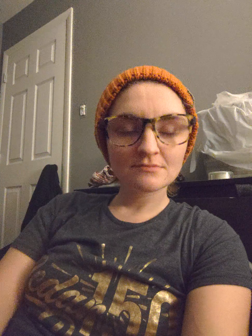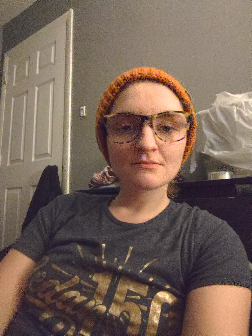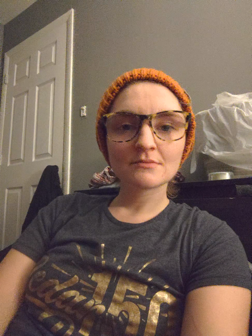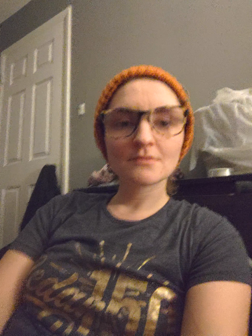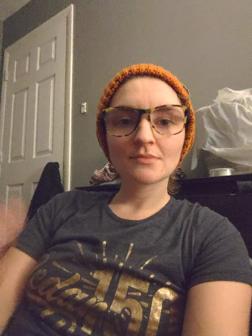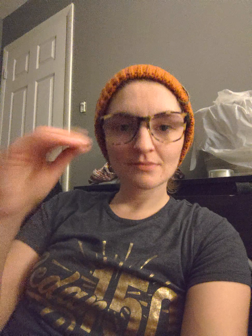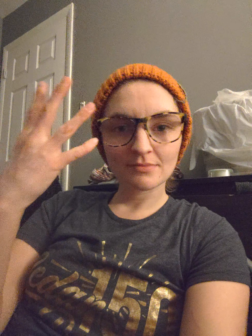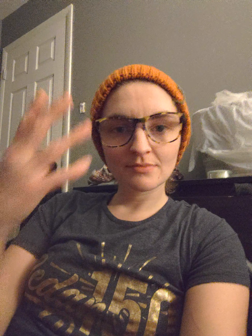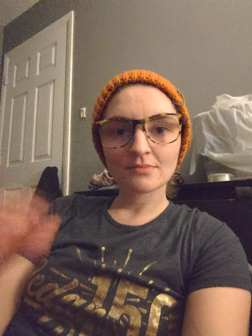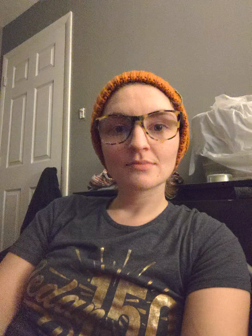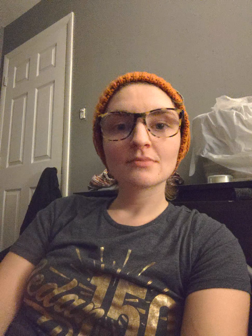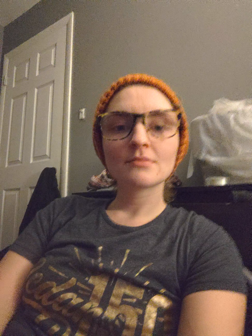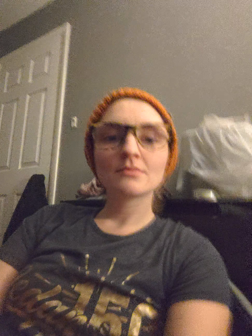lamp